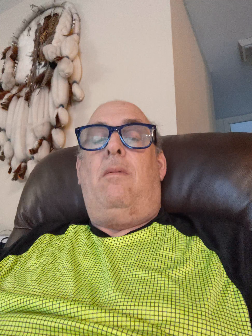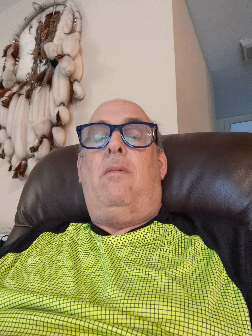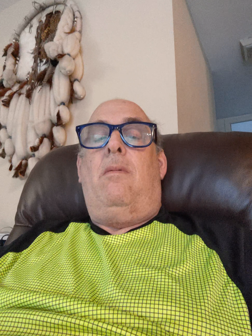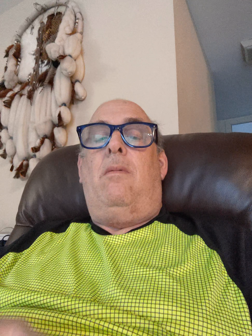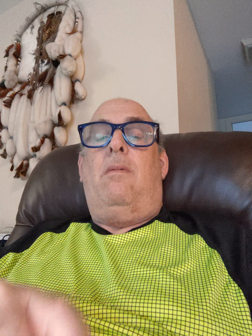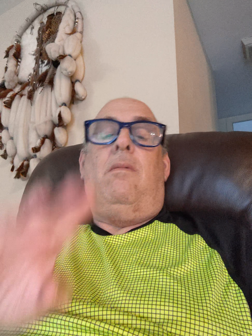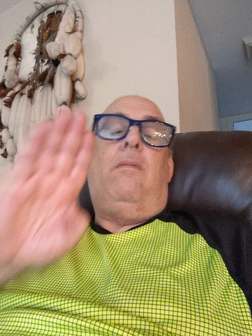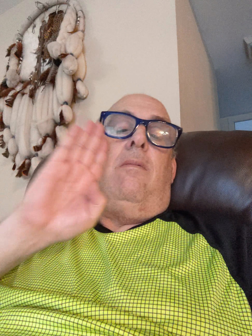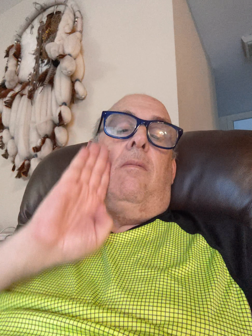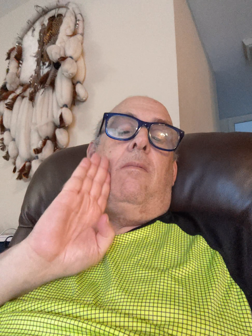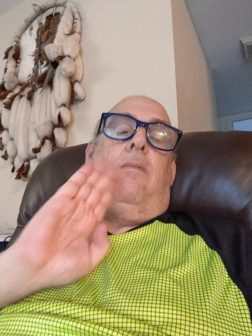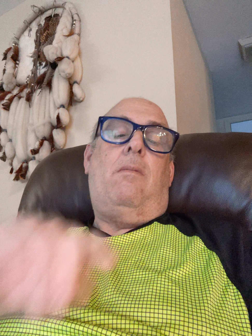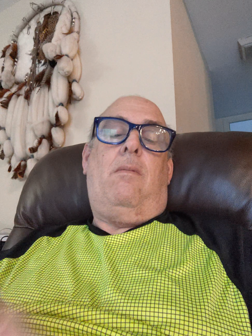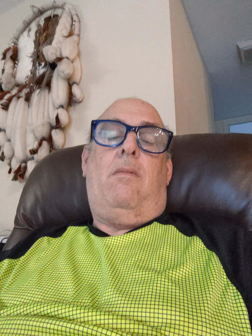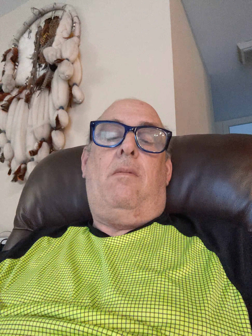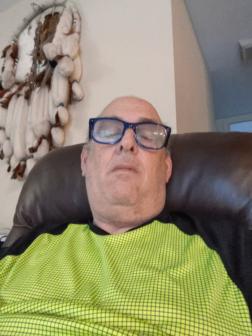brown